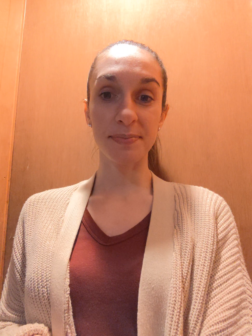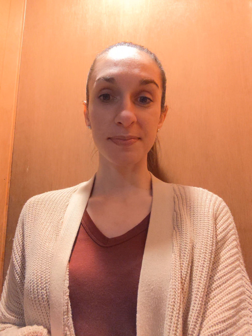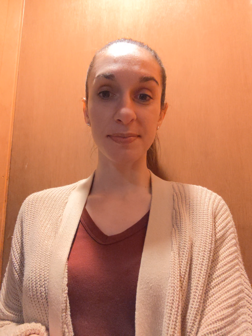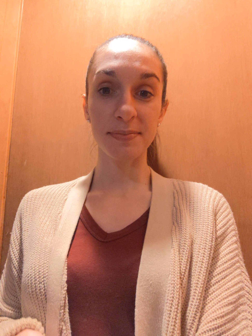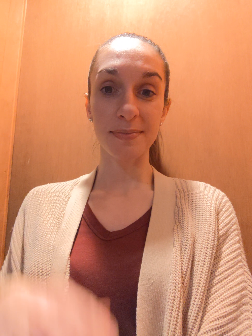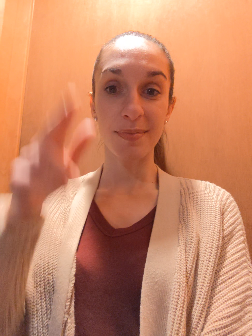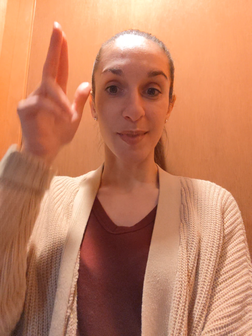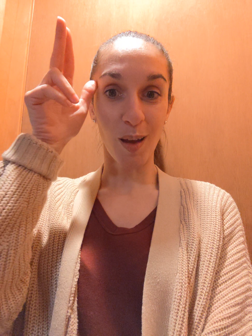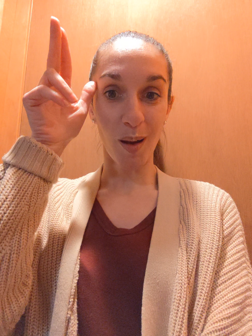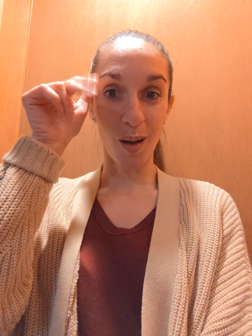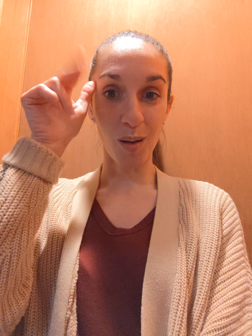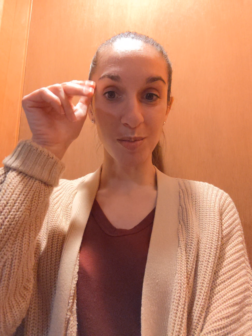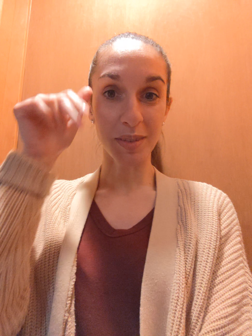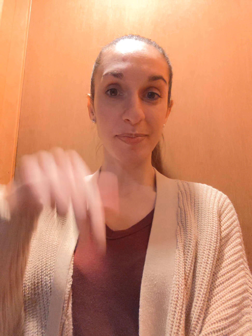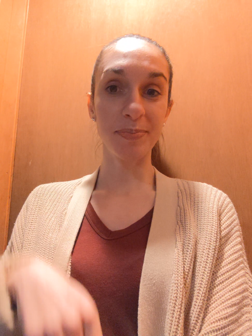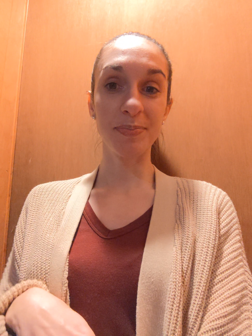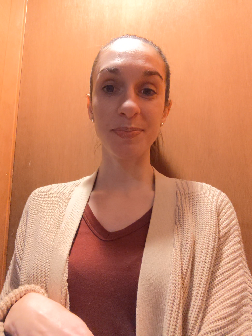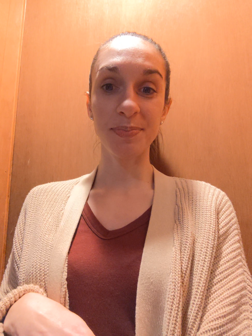horse